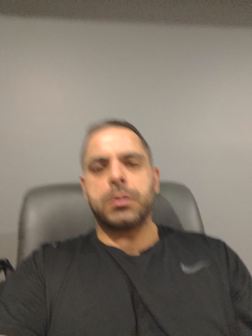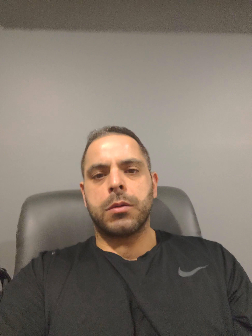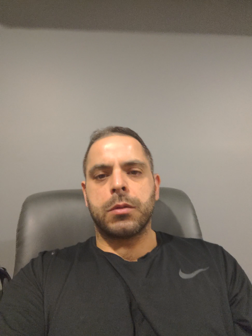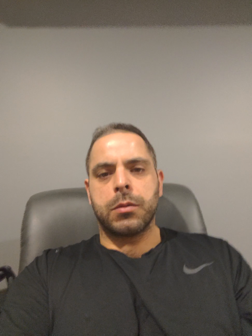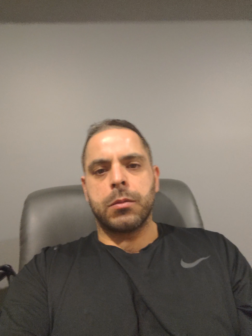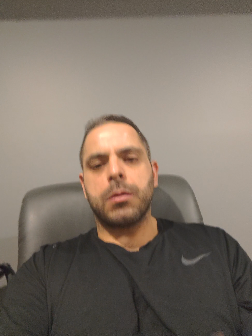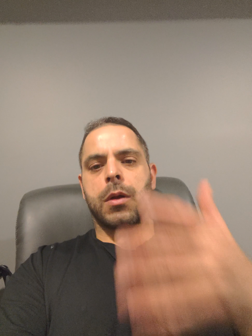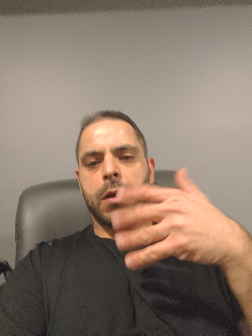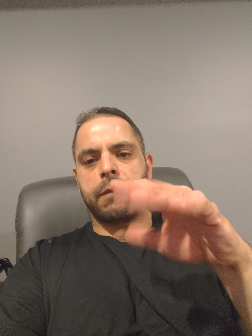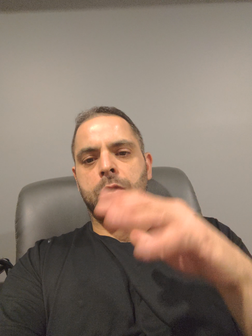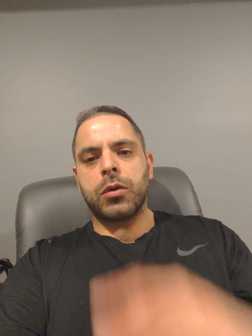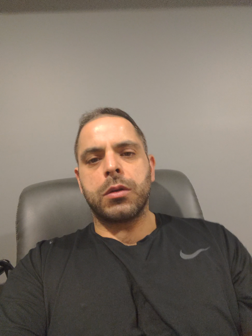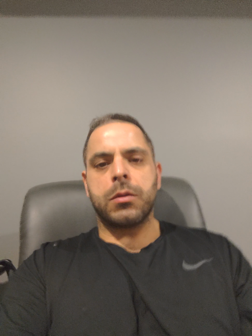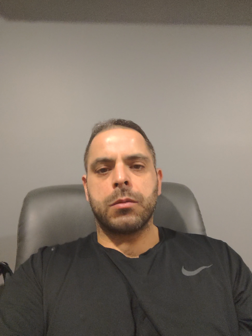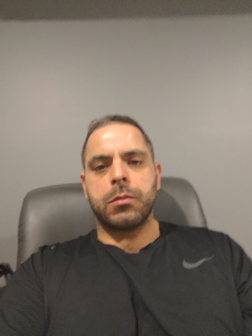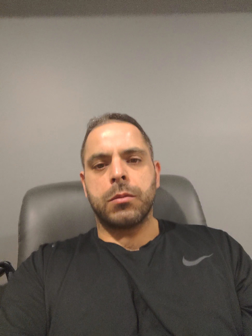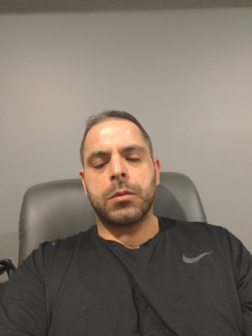after